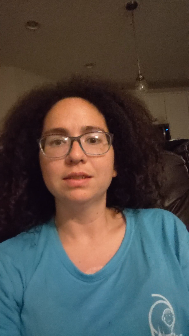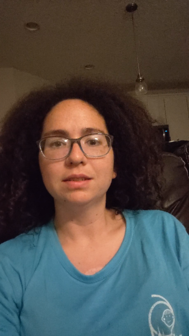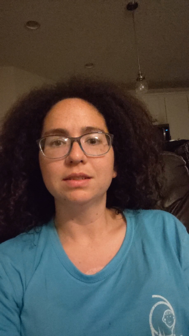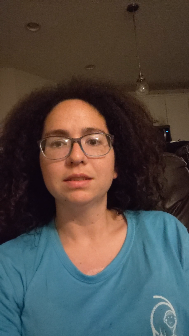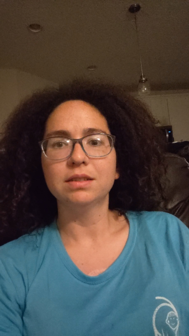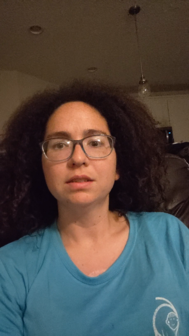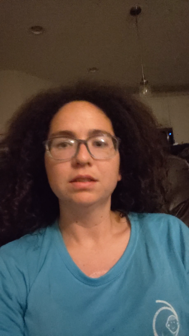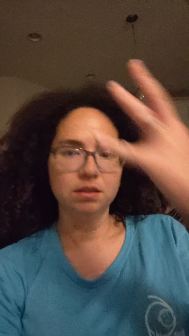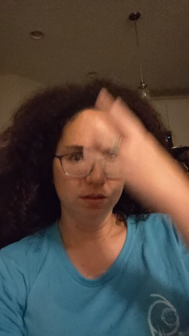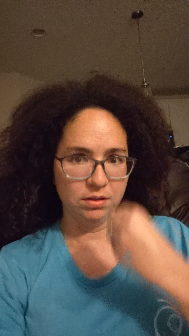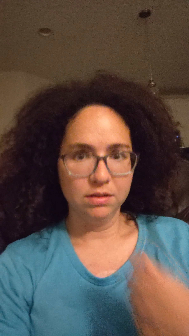asleep